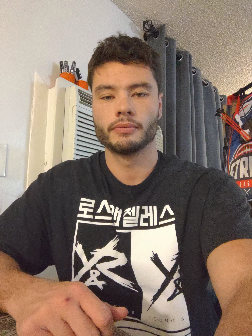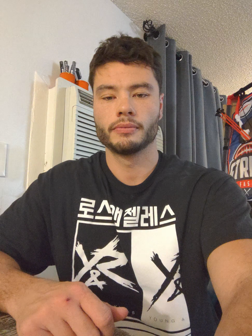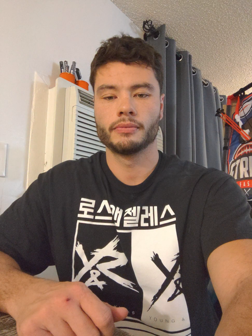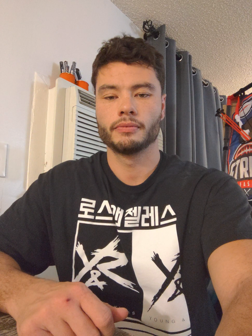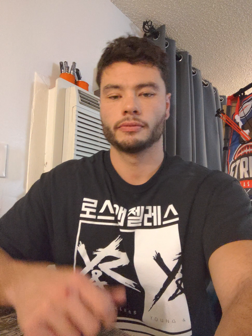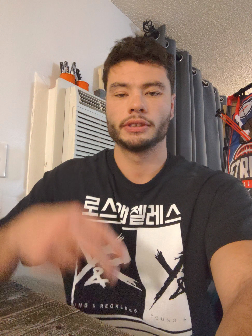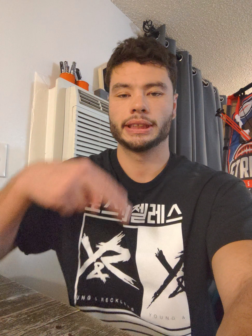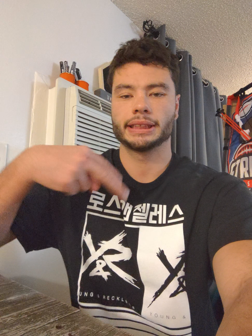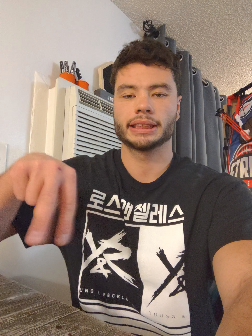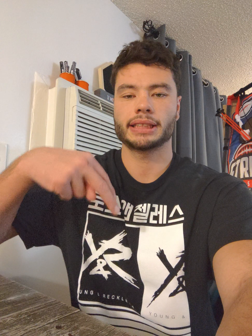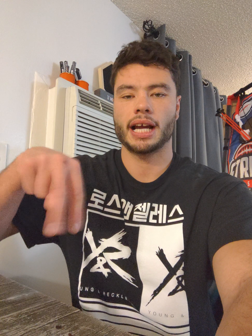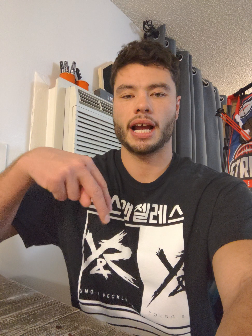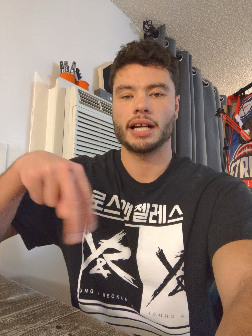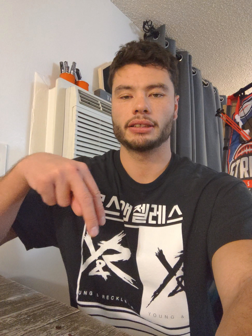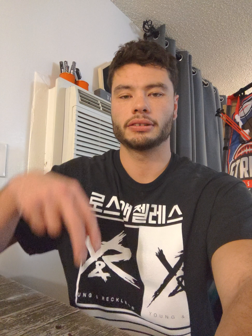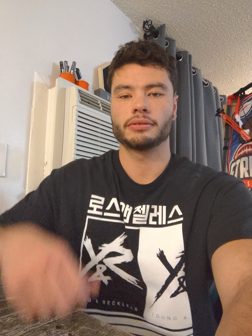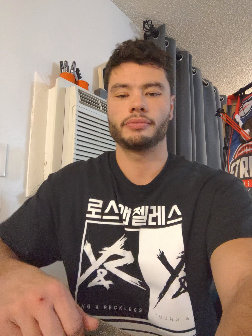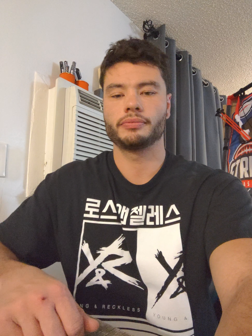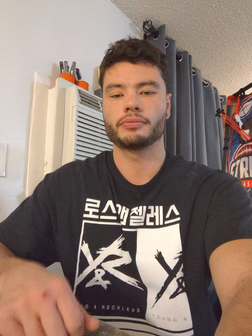dance